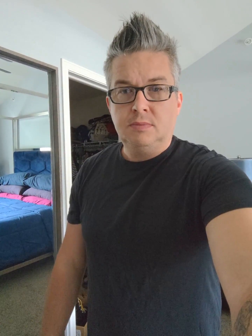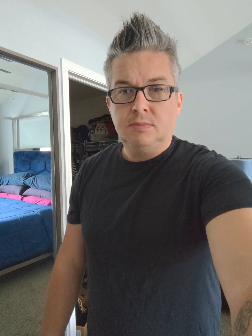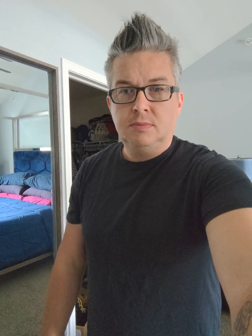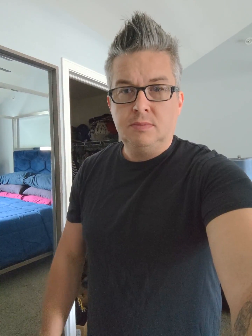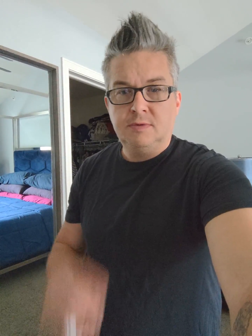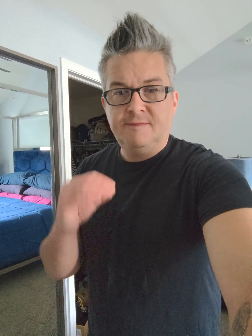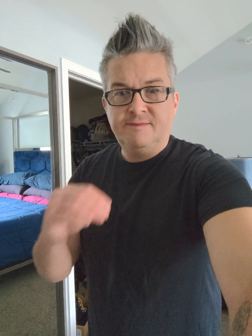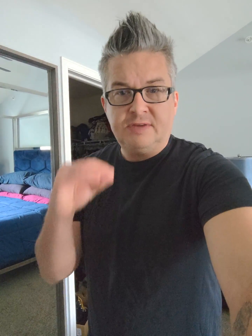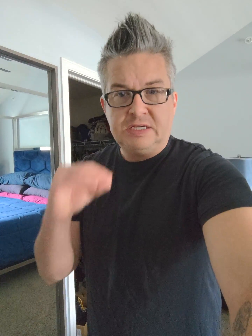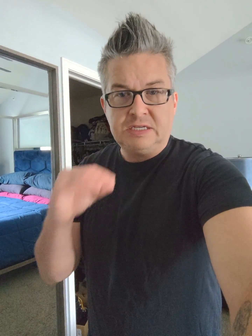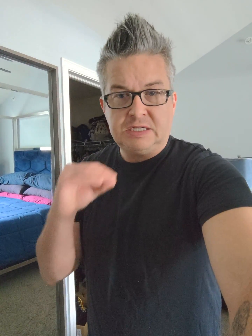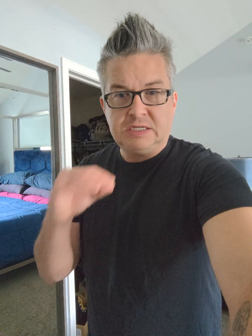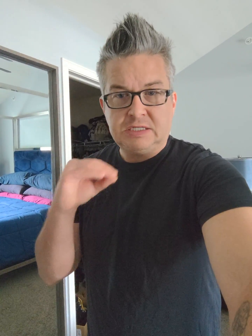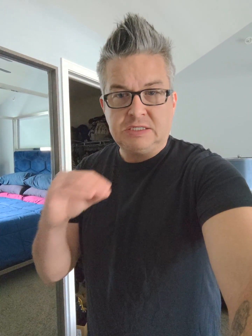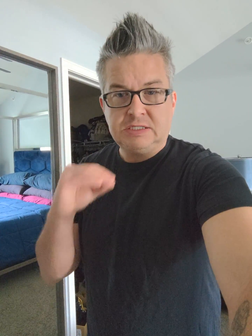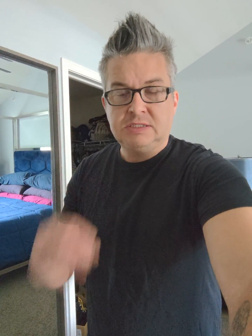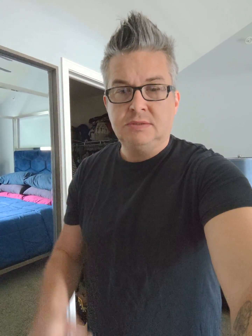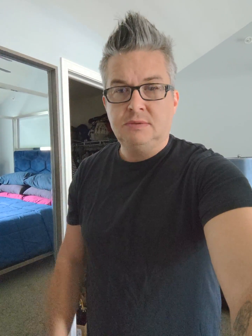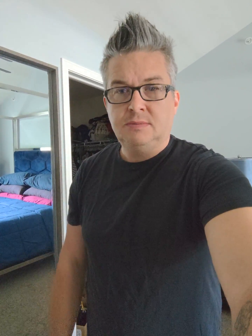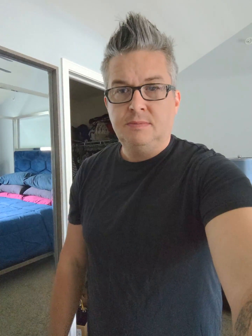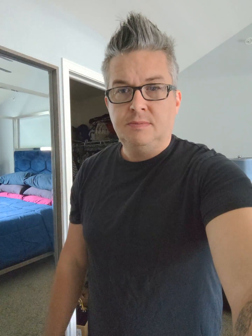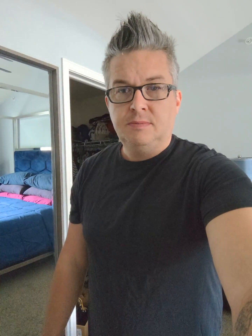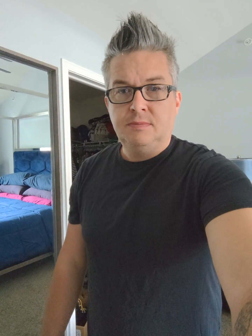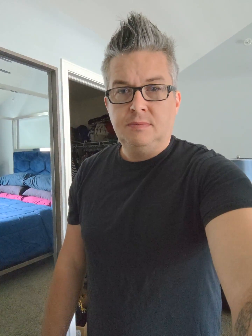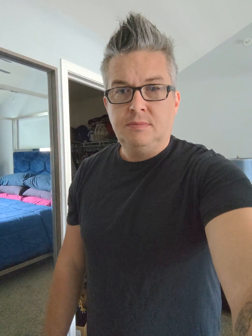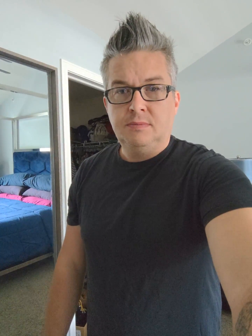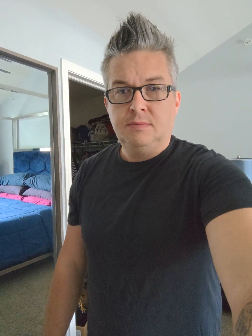fix